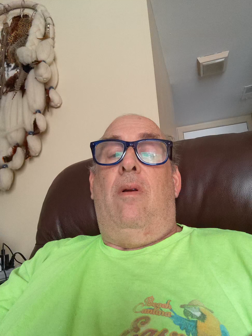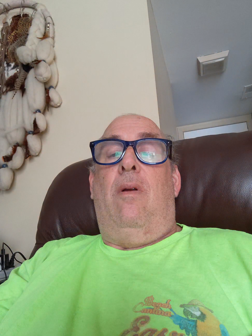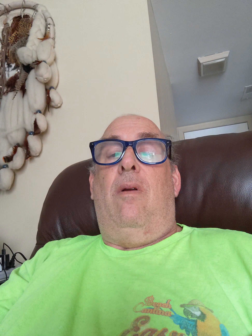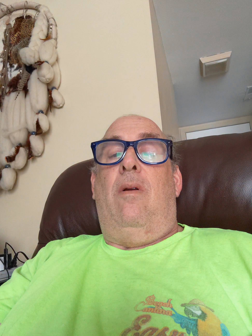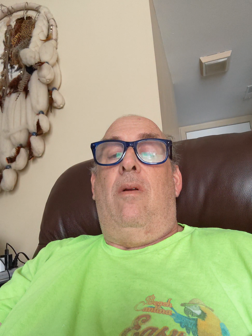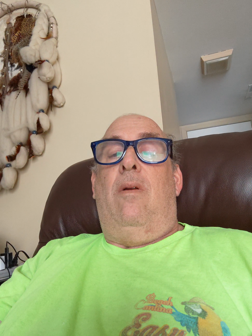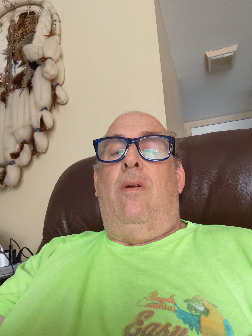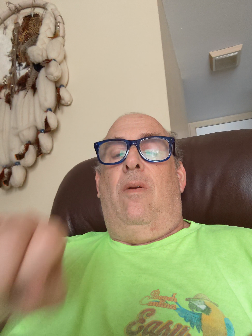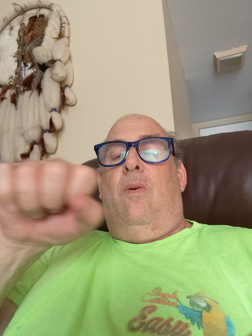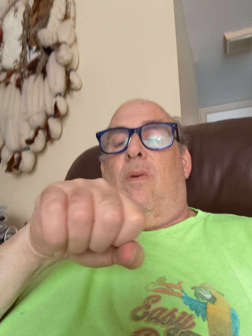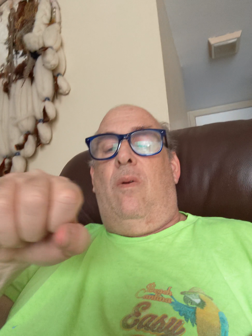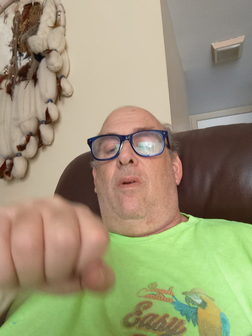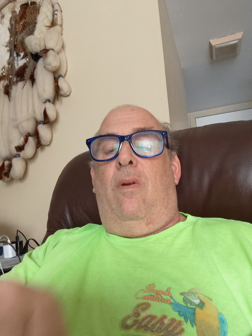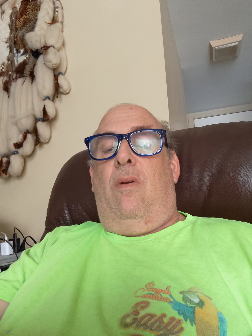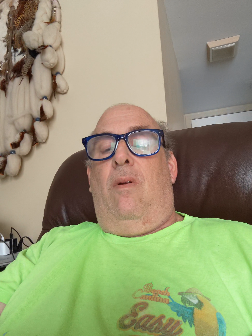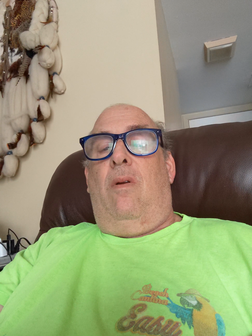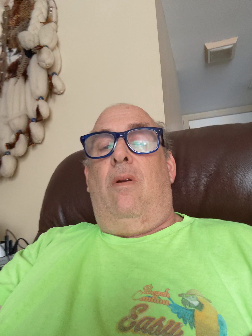shoe